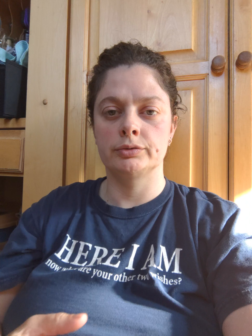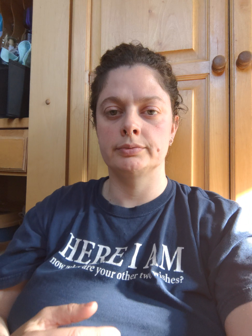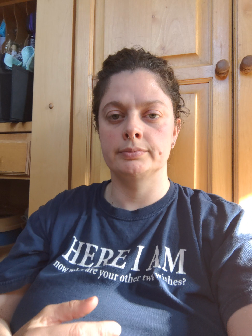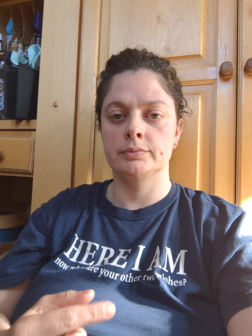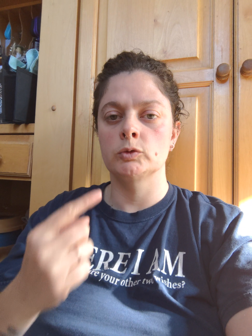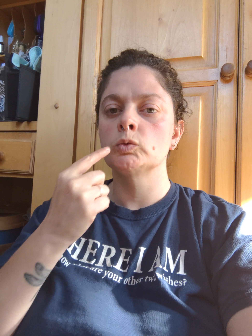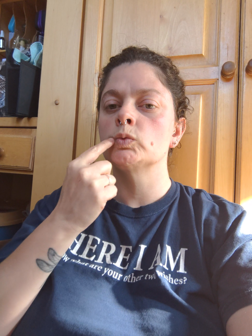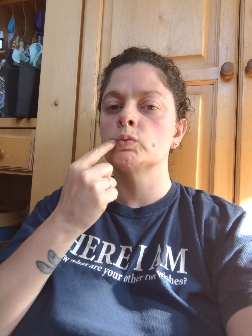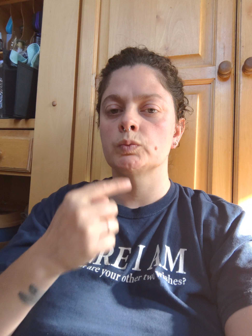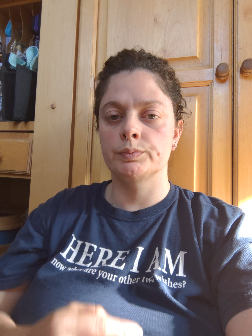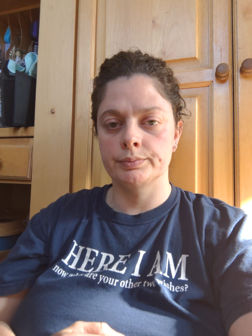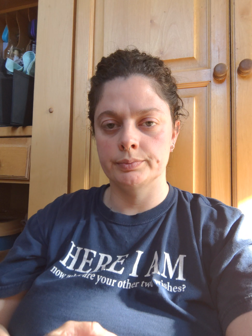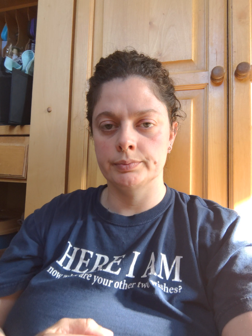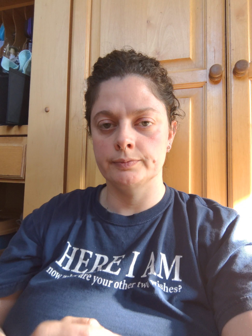tooth